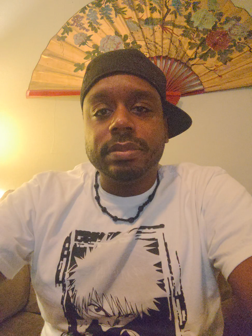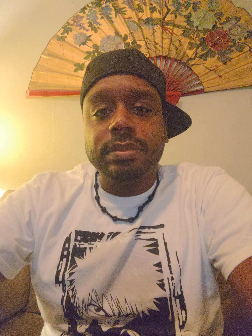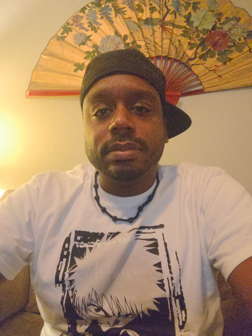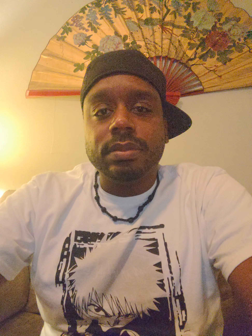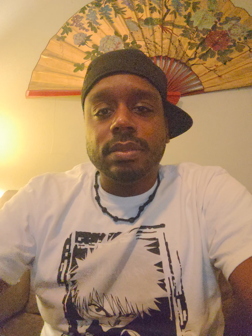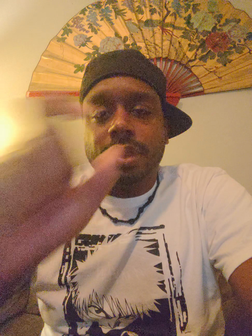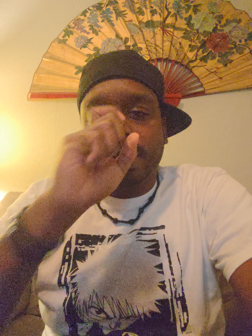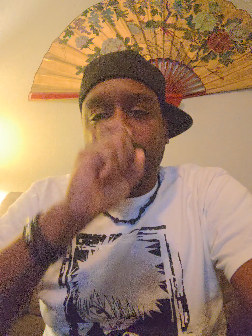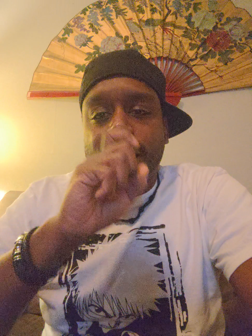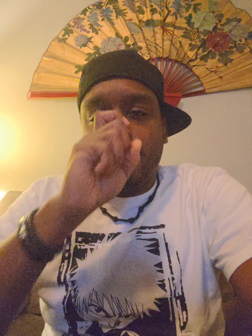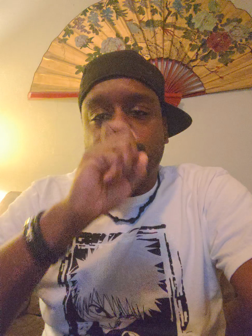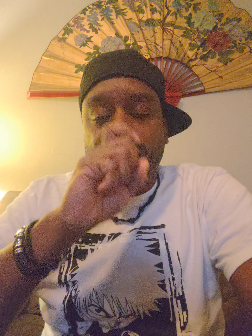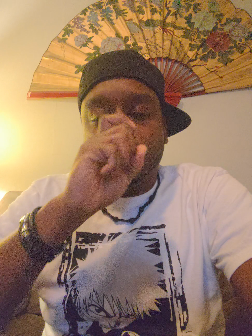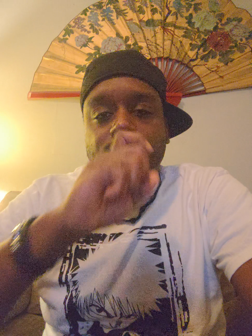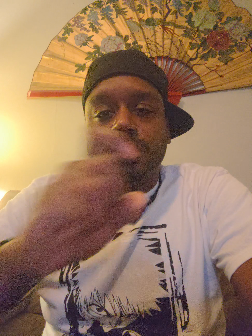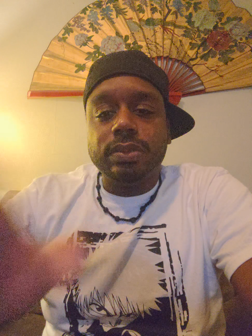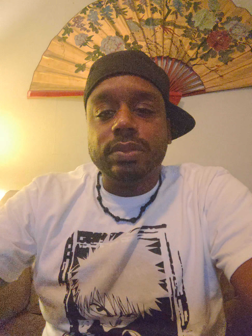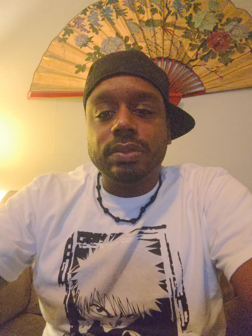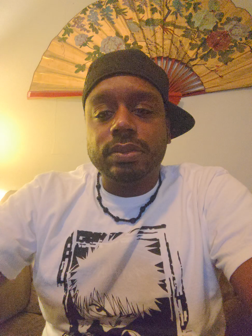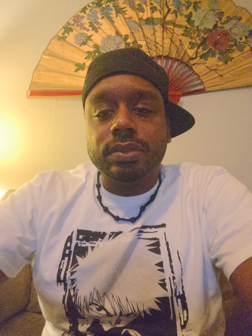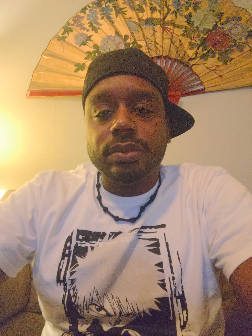doll